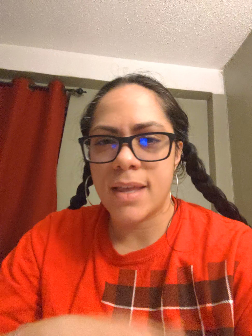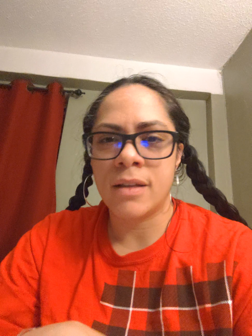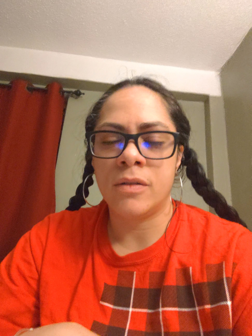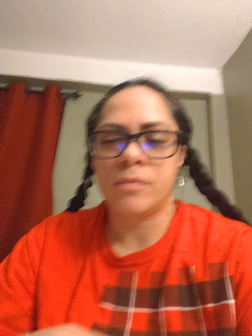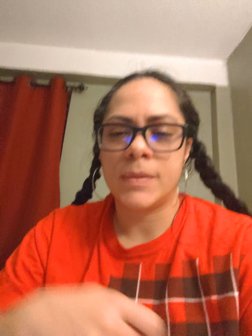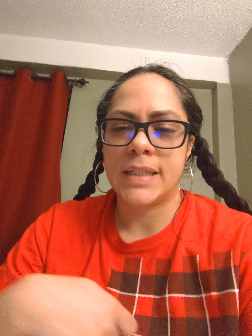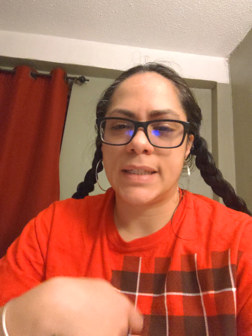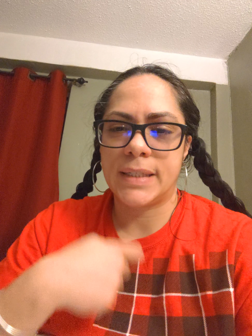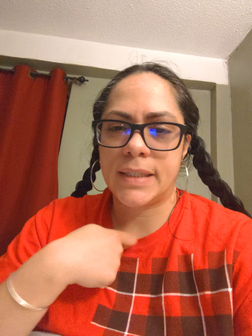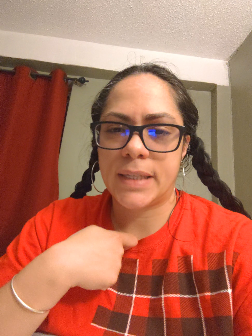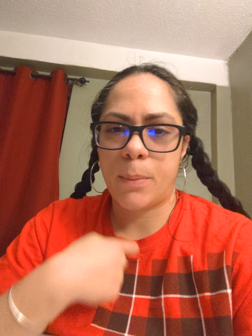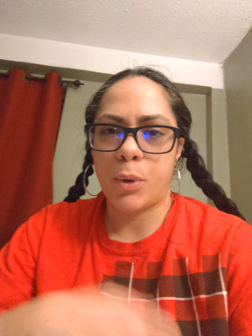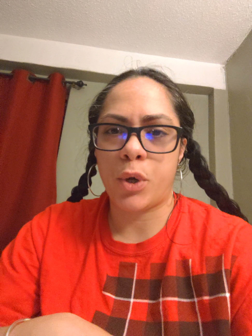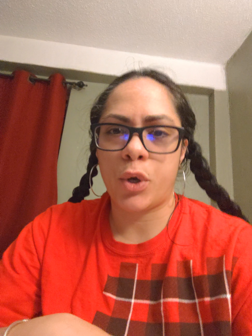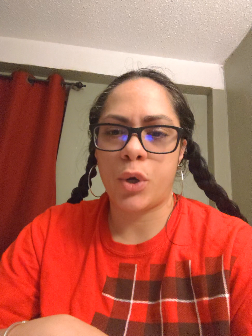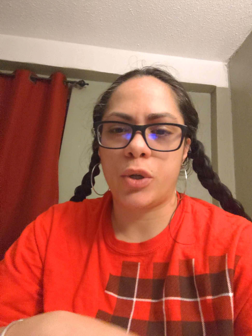zipper